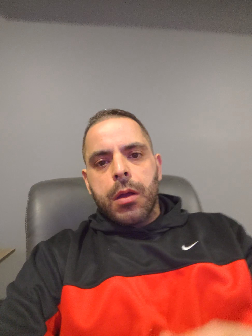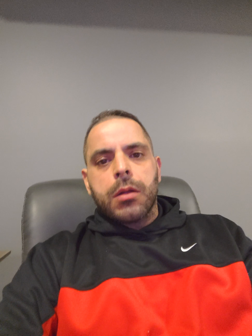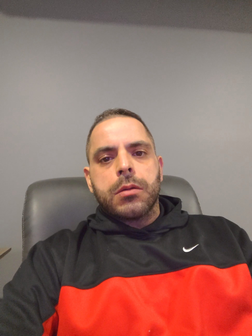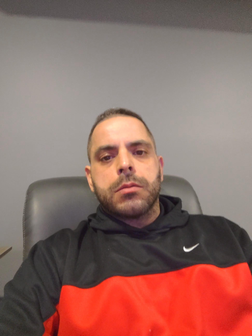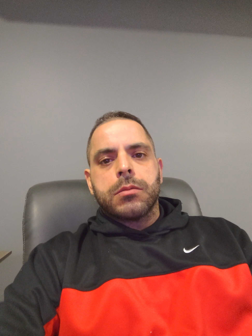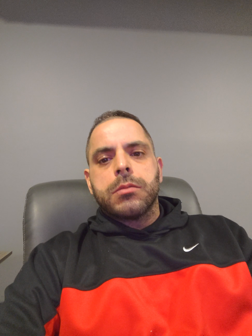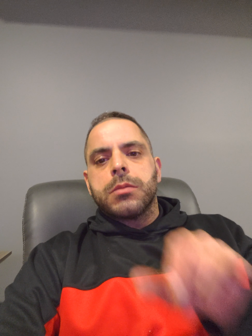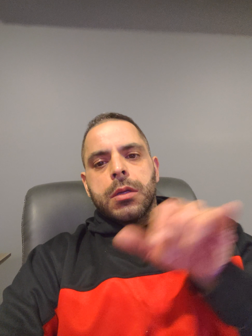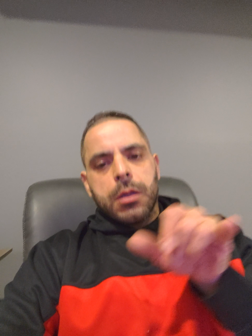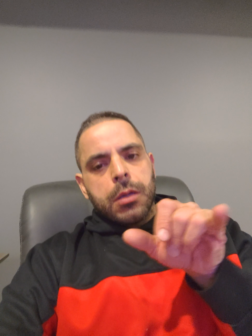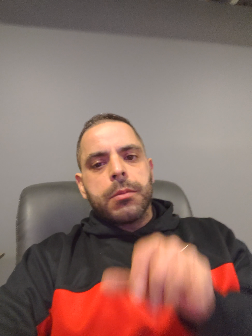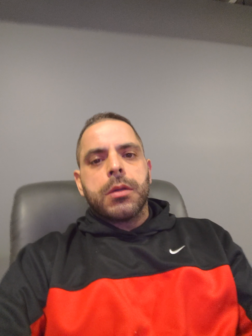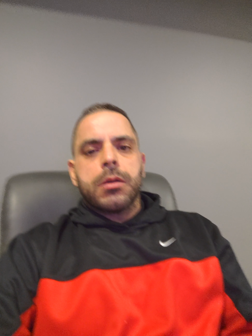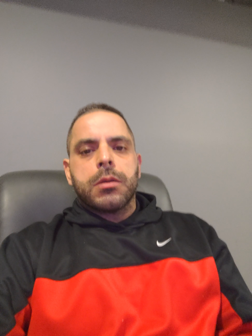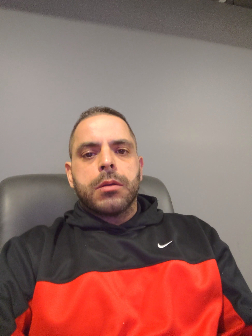same